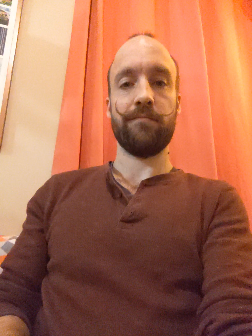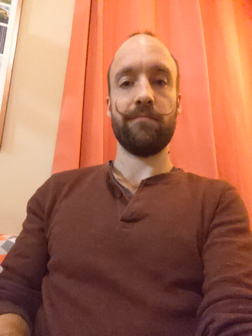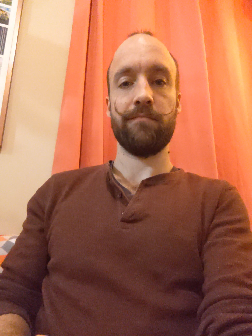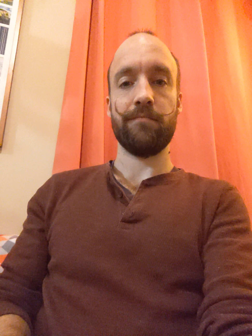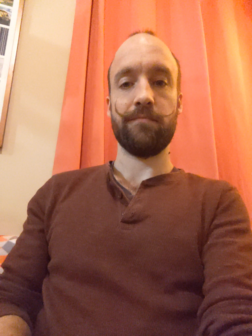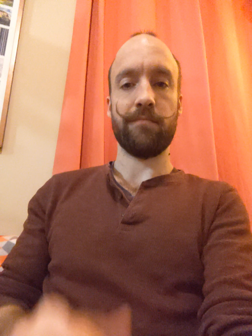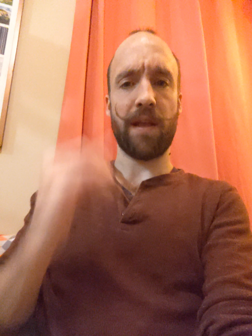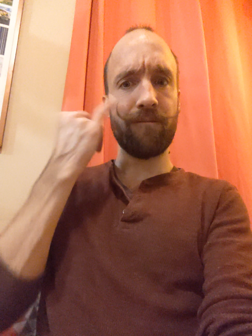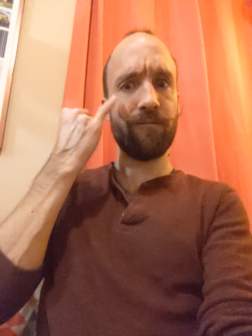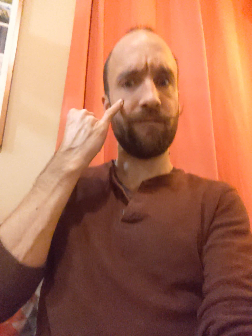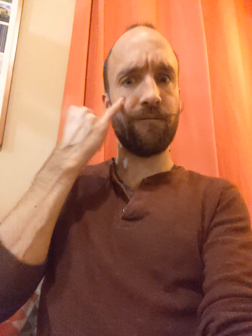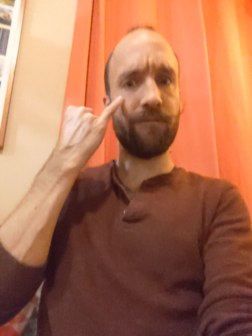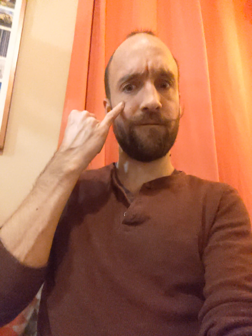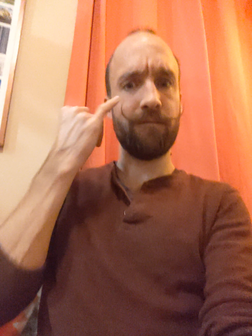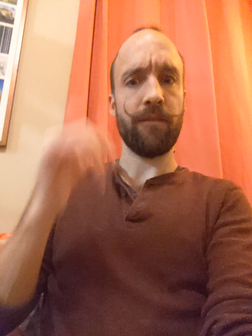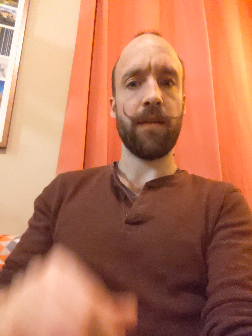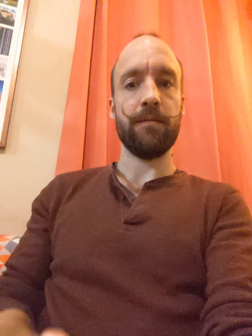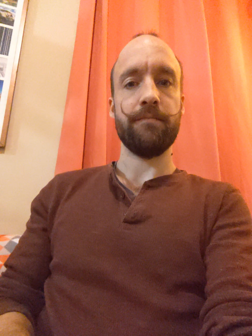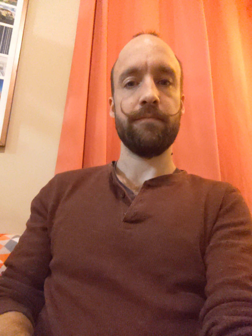if